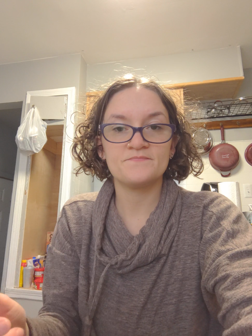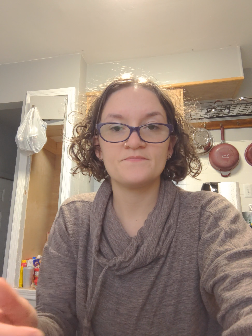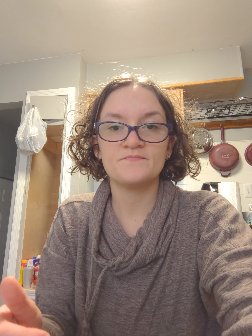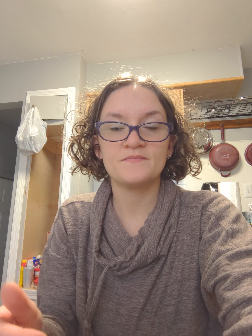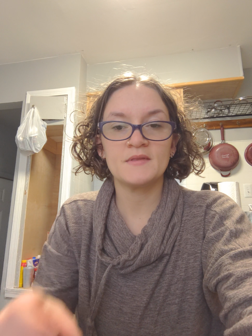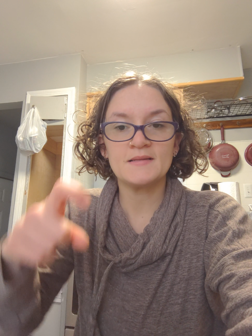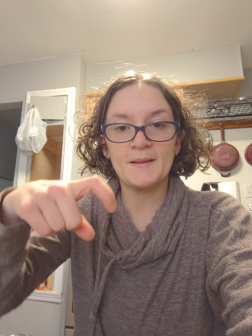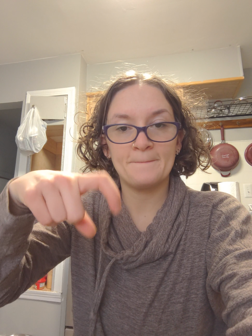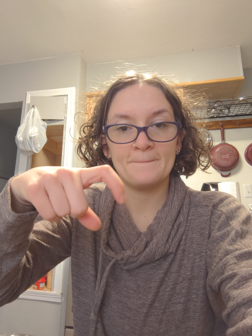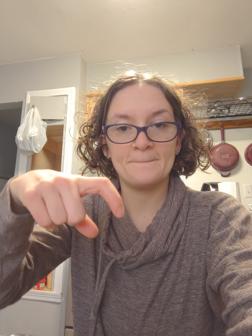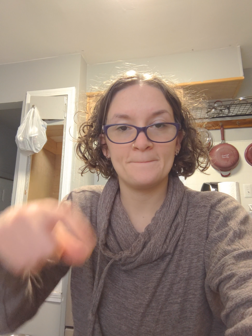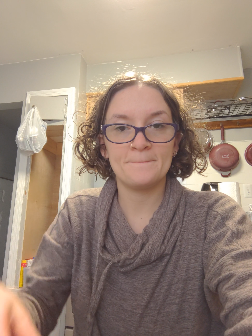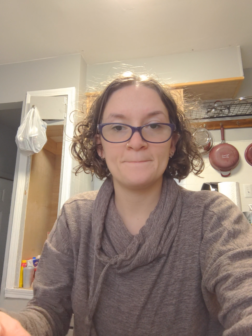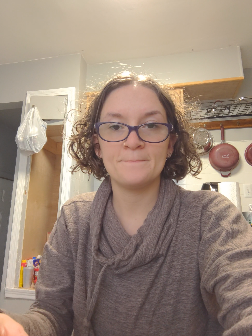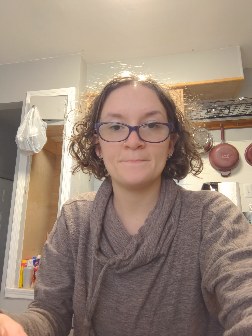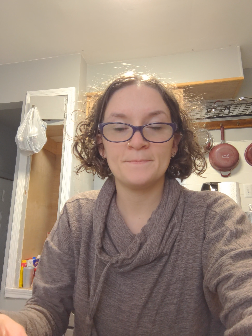time